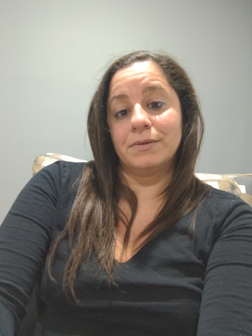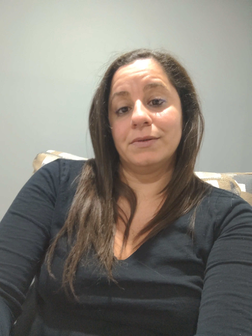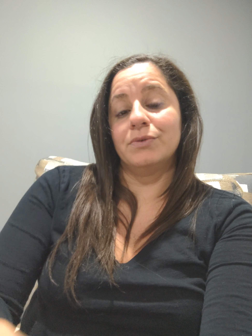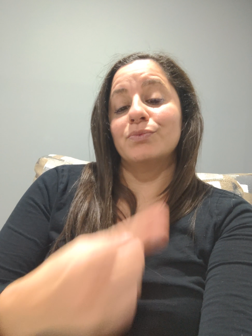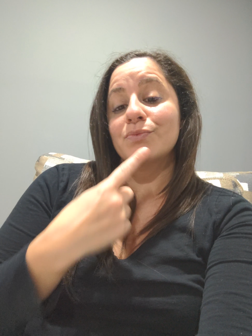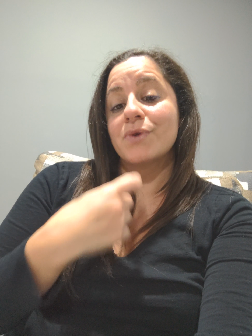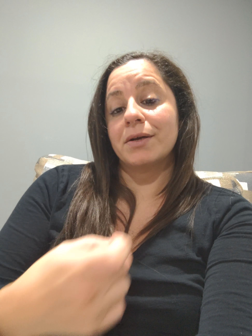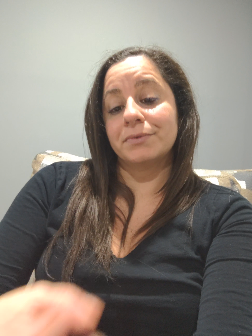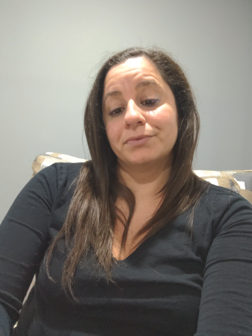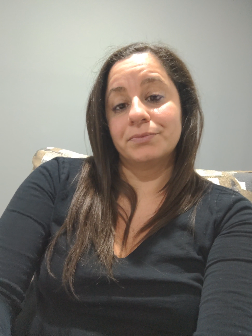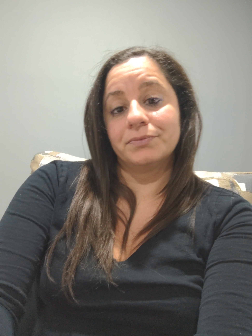red